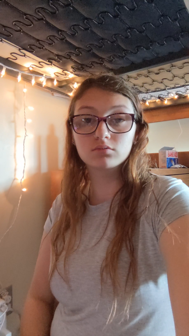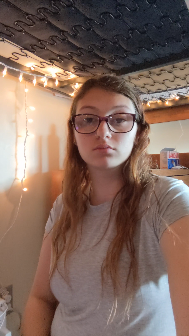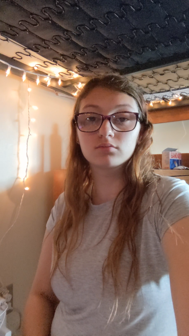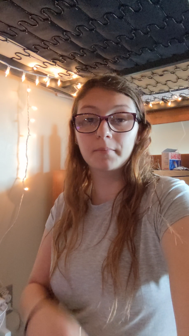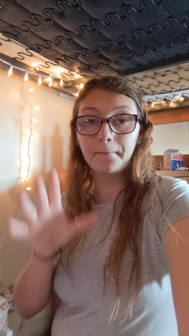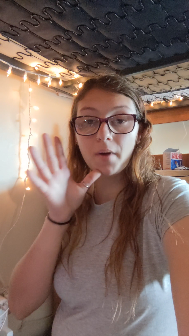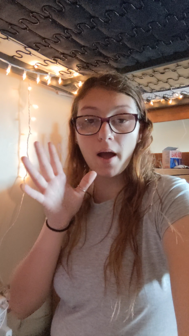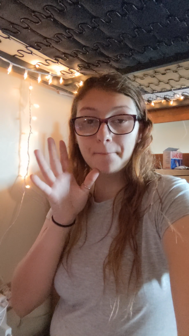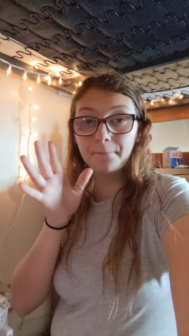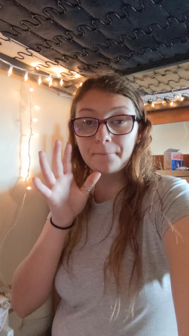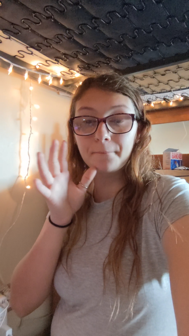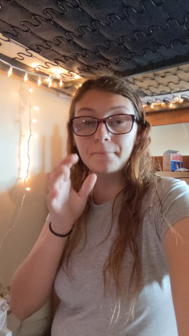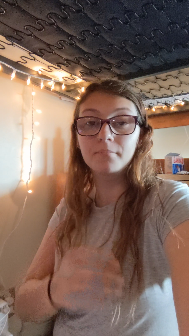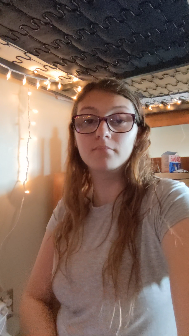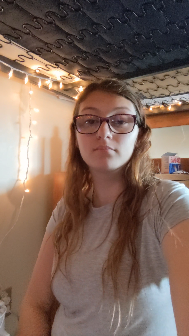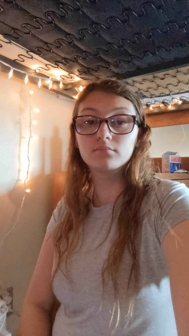mommy